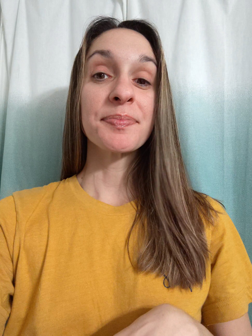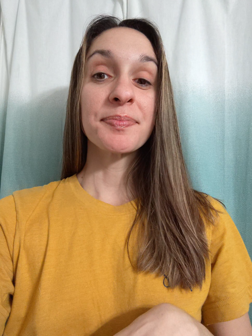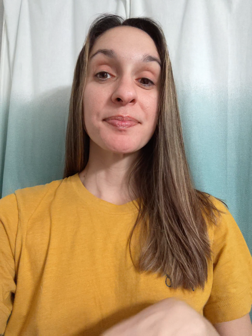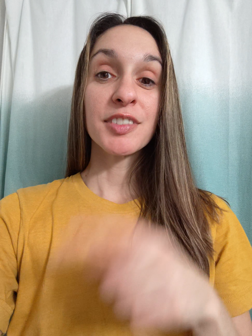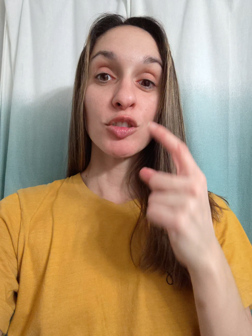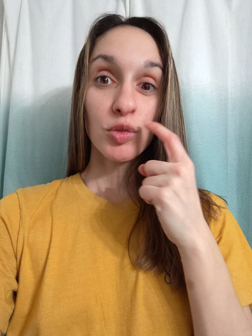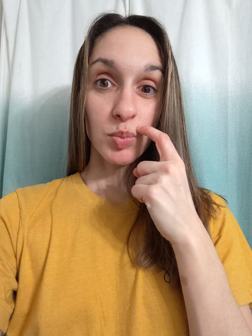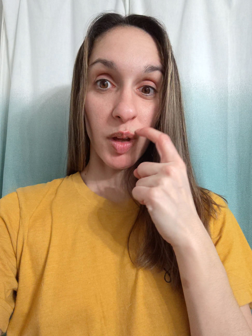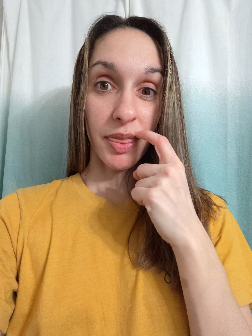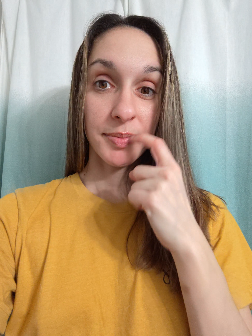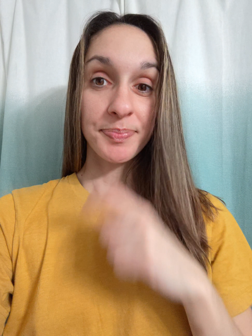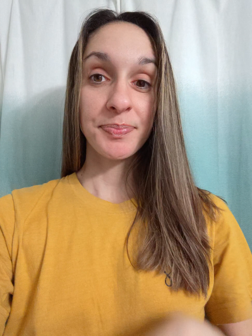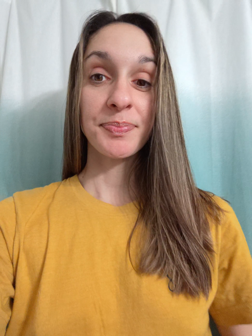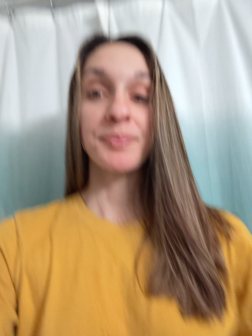tooth